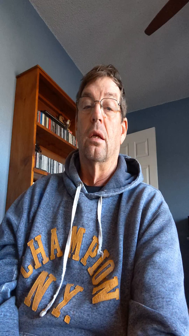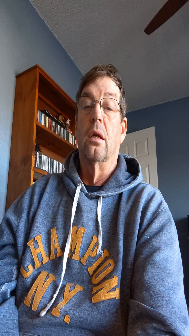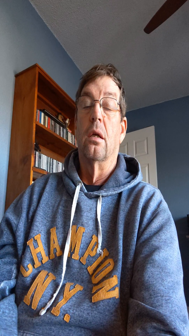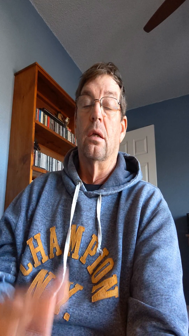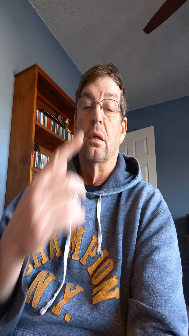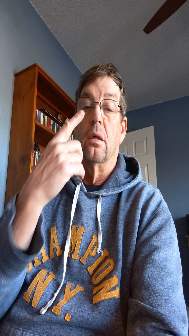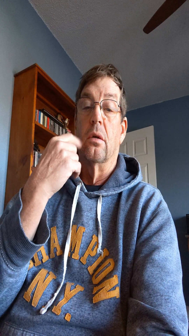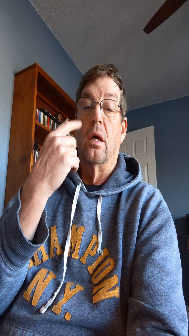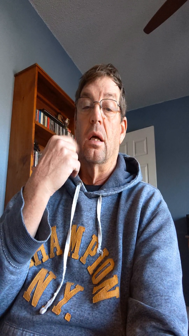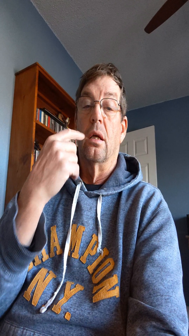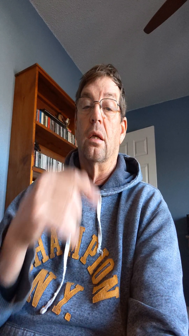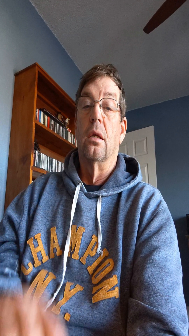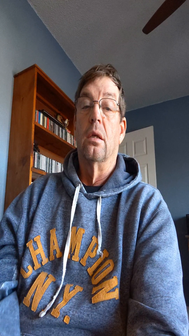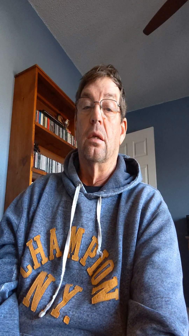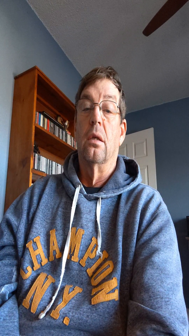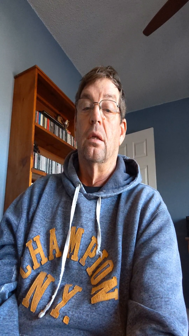cry